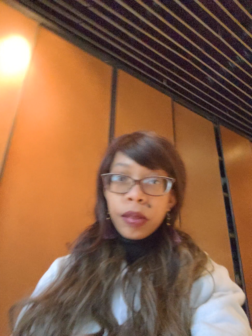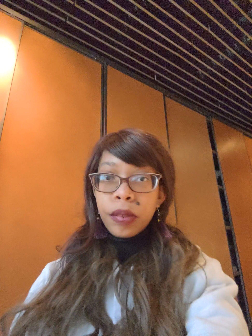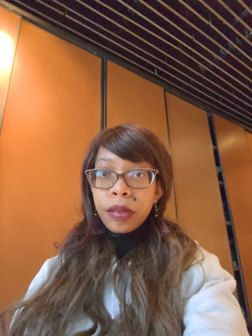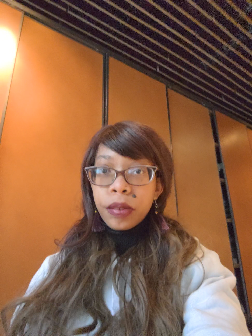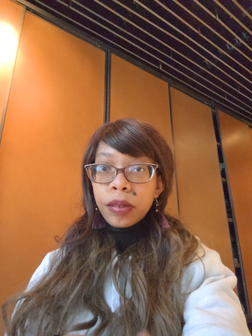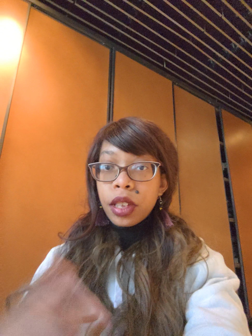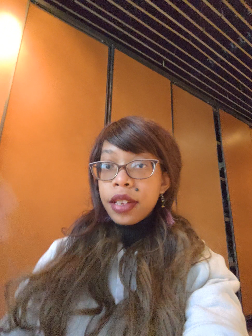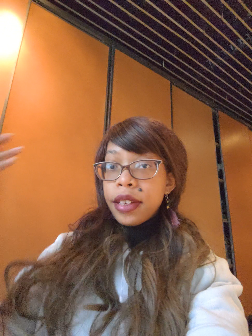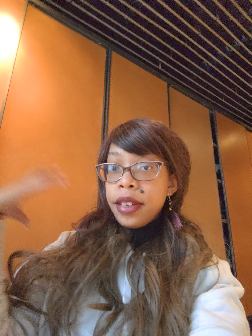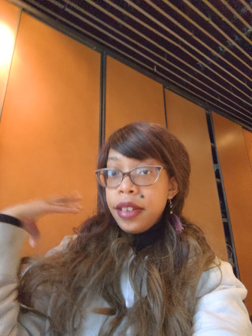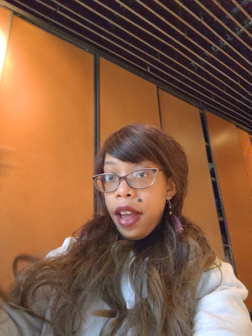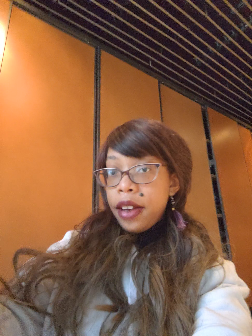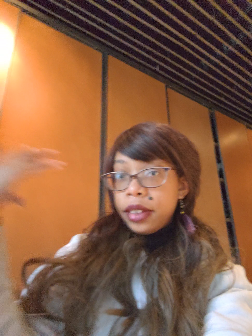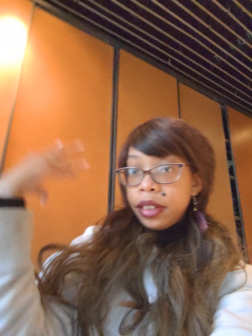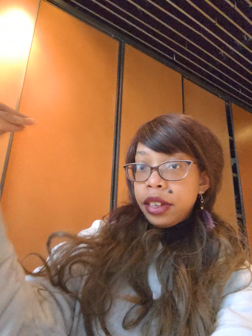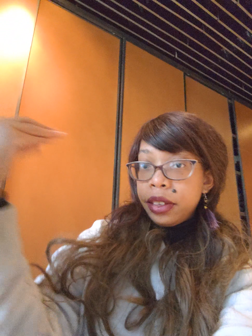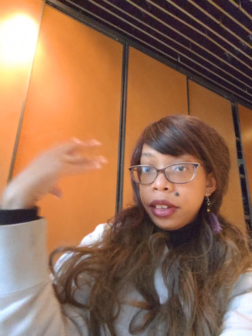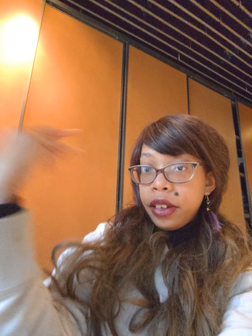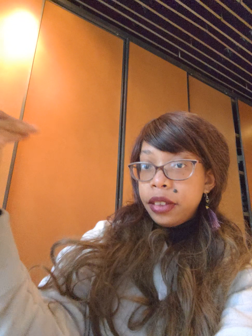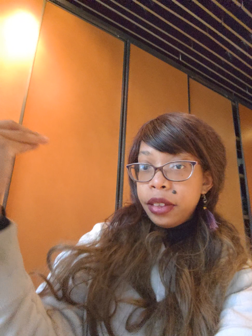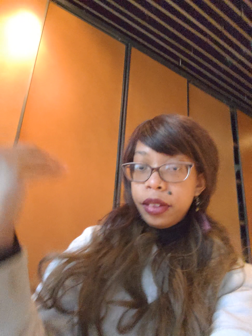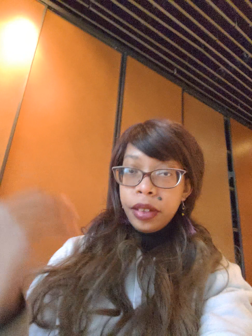outside